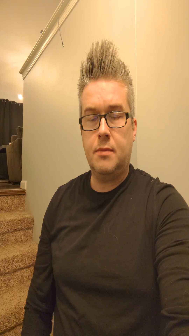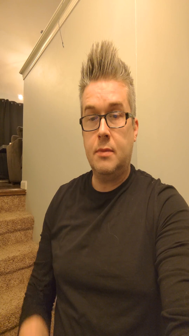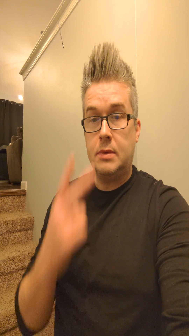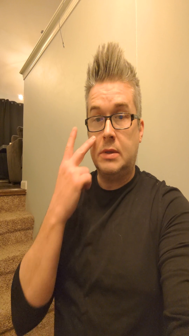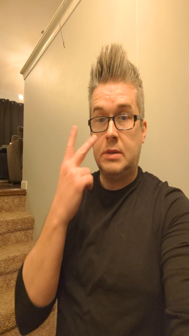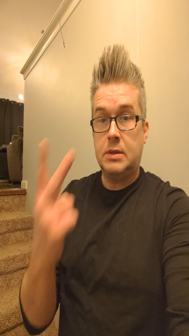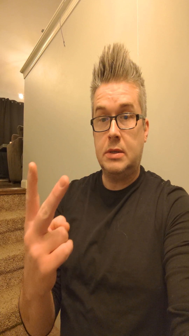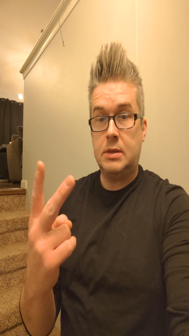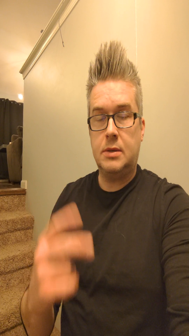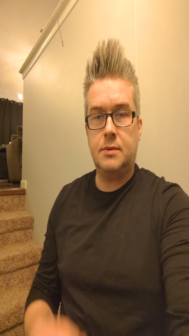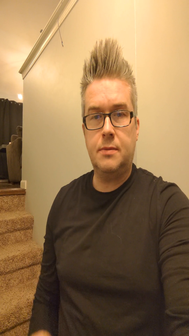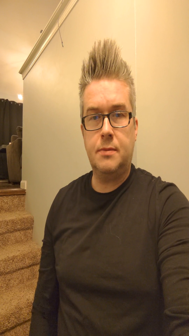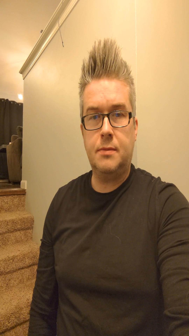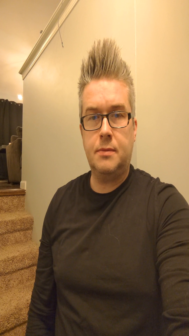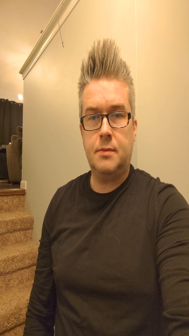see